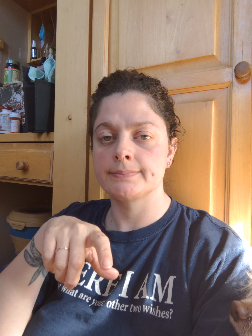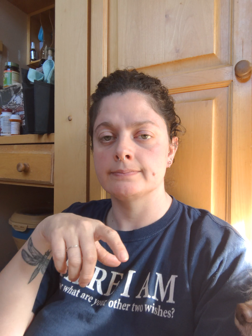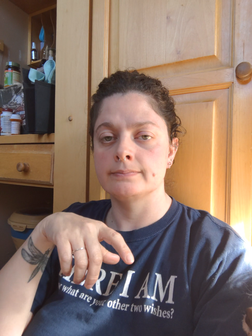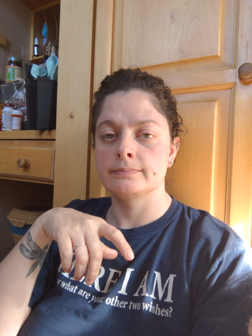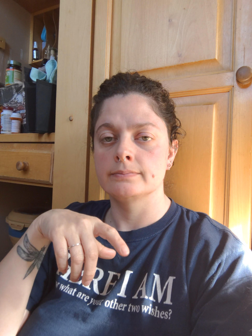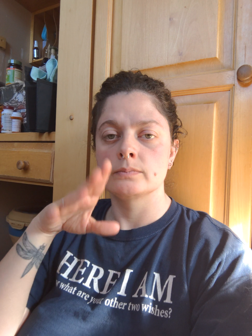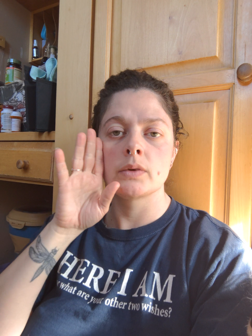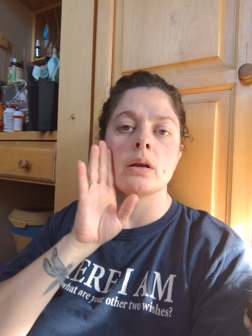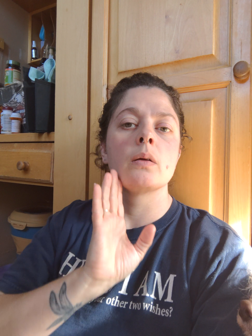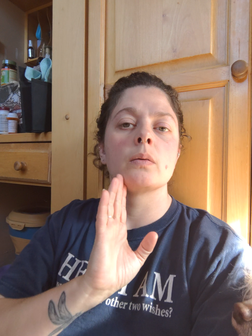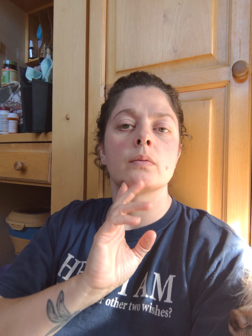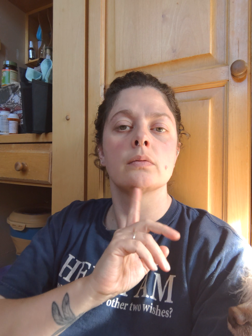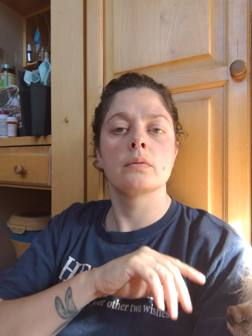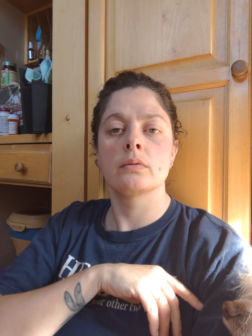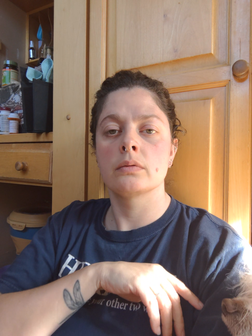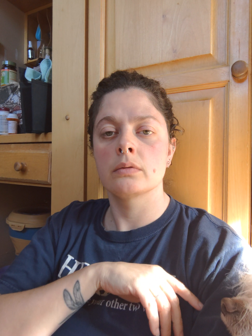brown